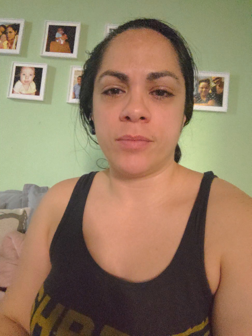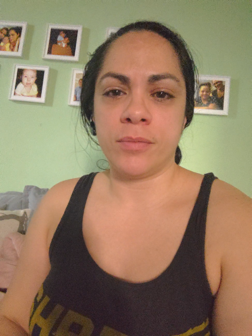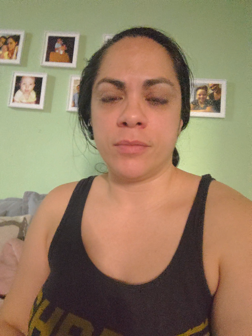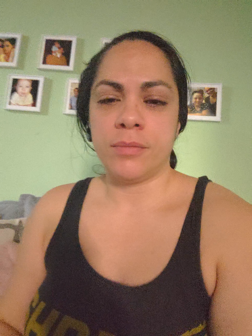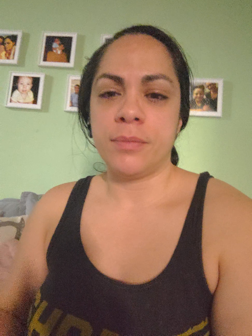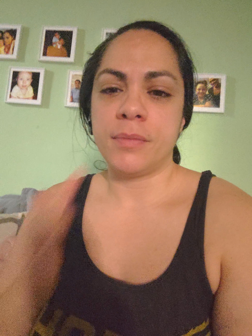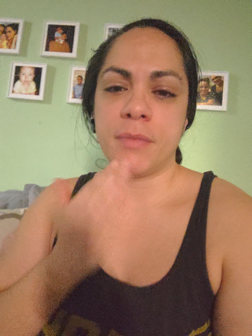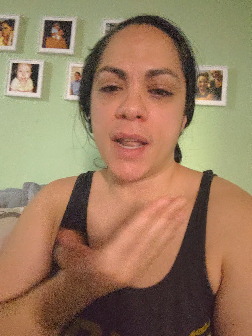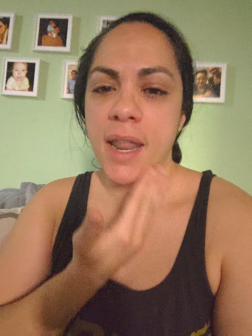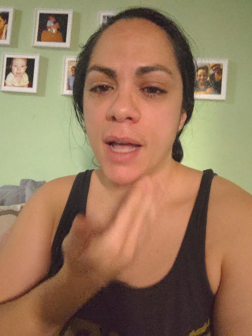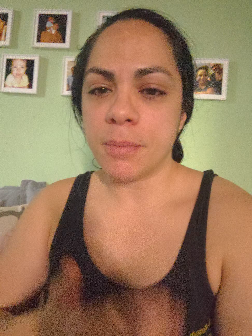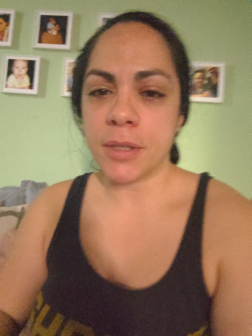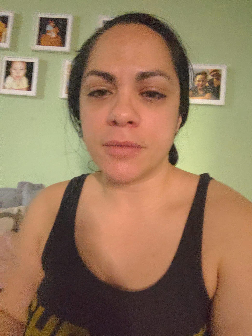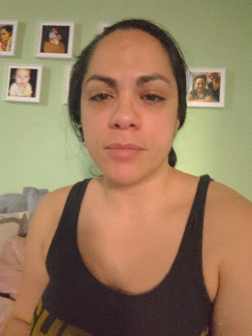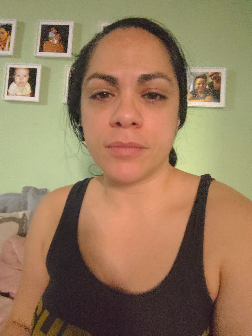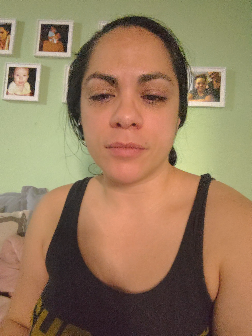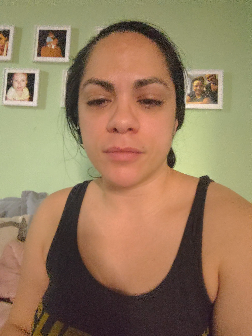napkin